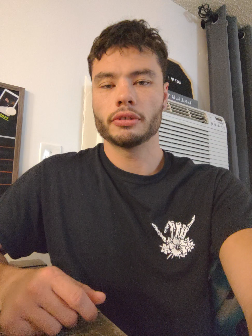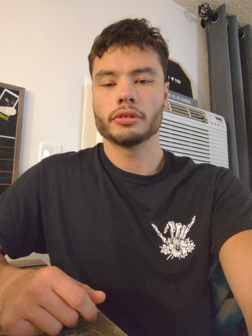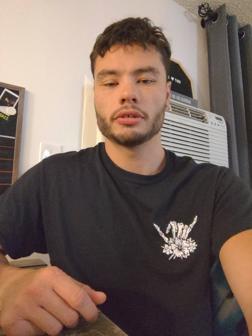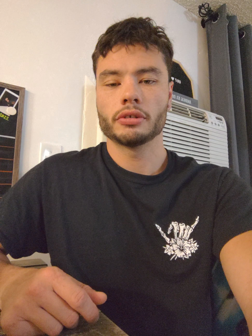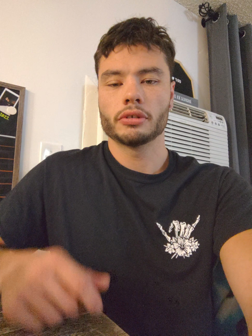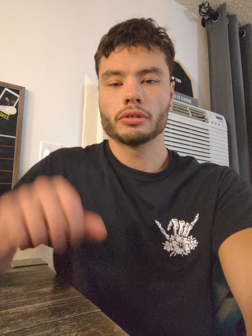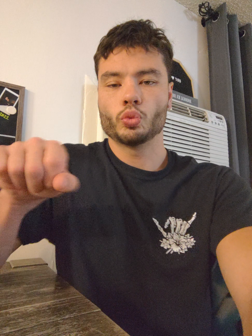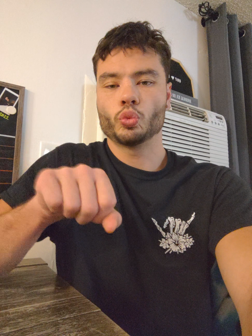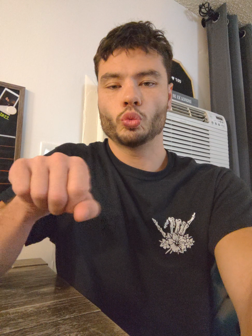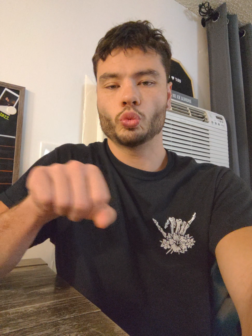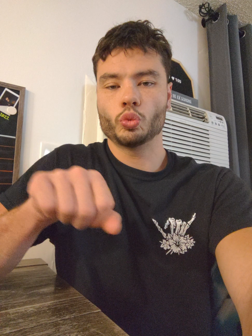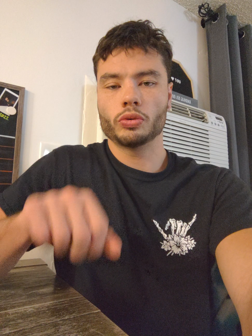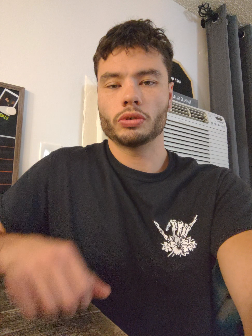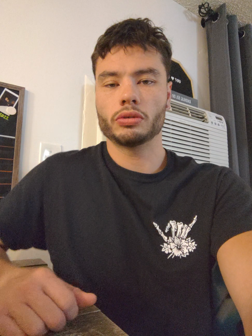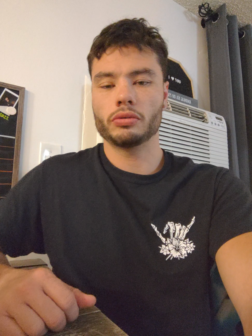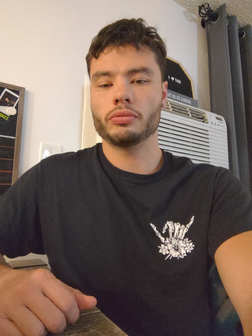shoe